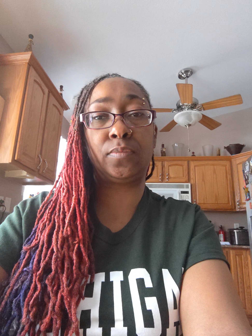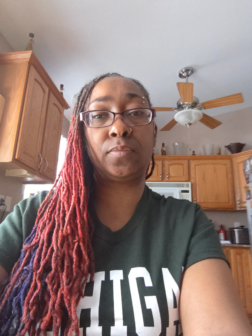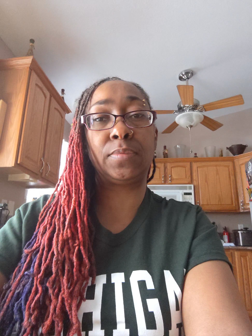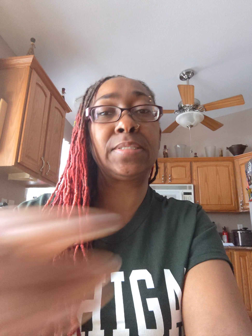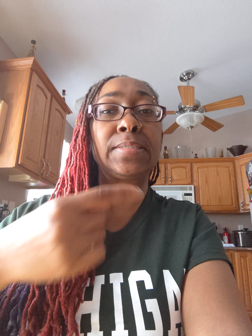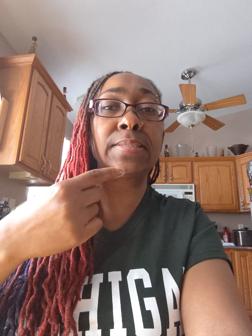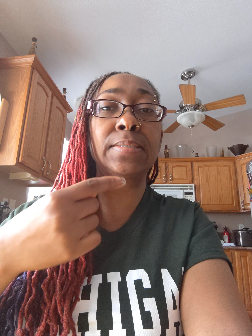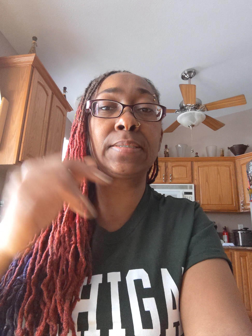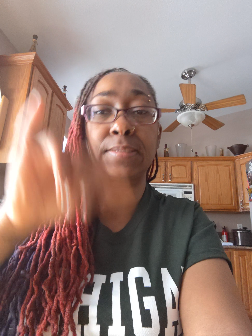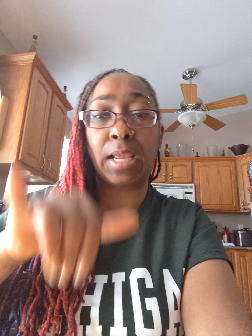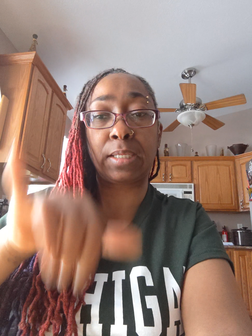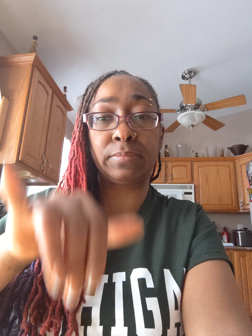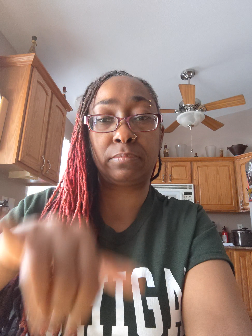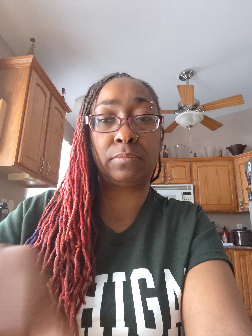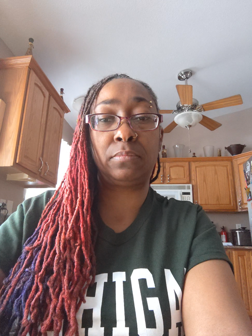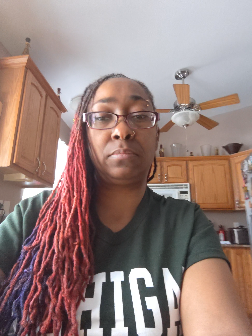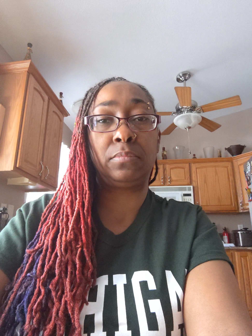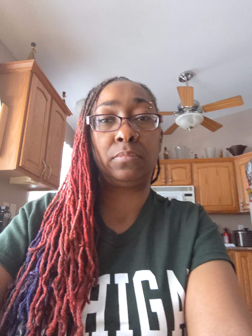stay